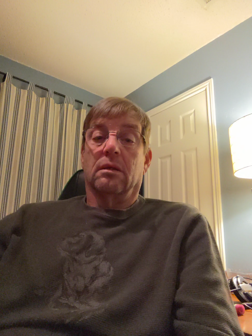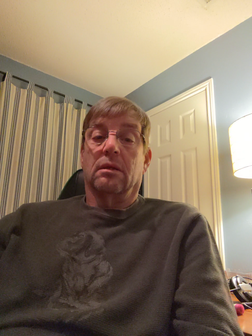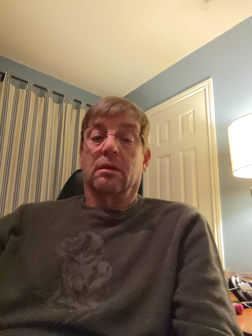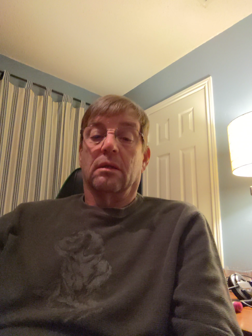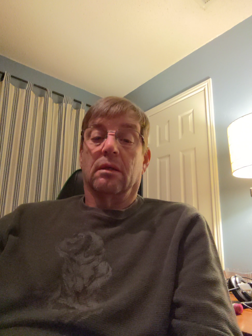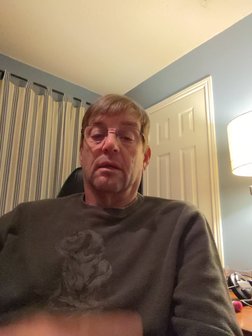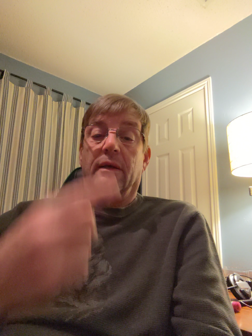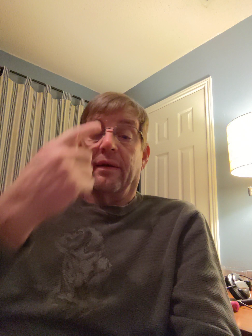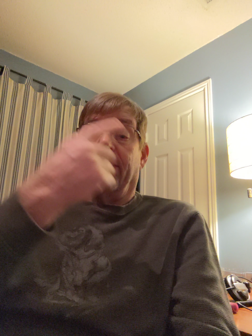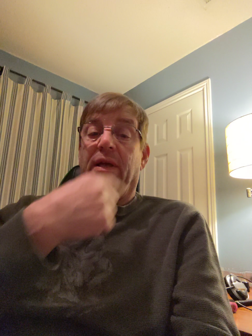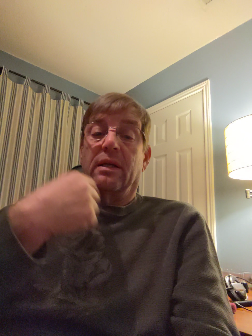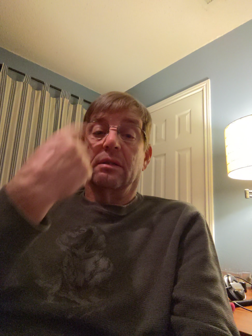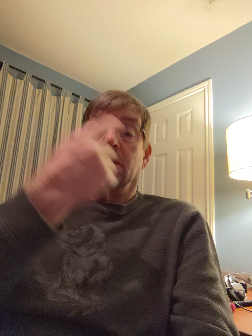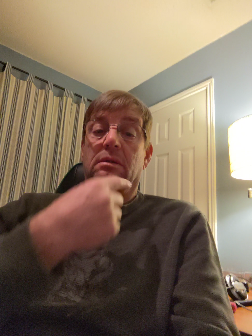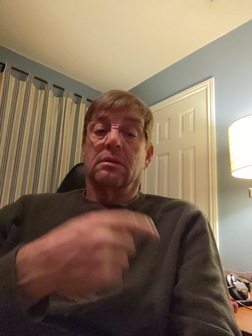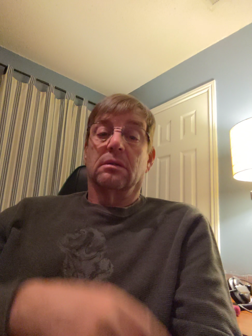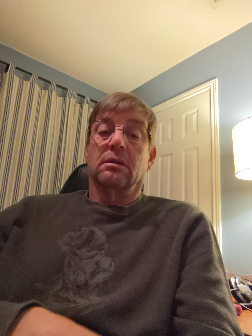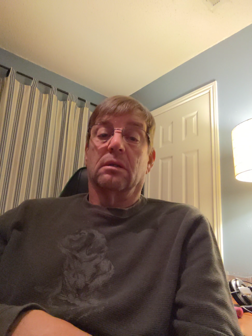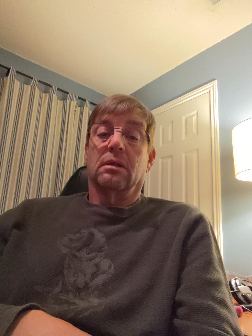face